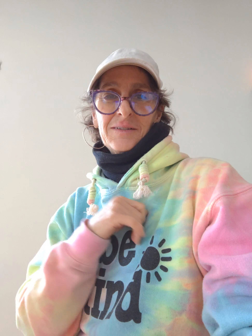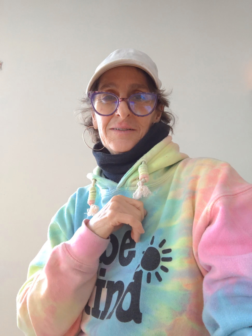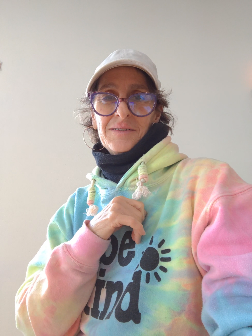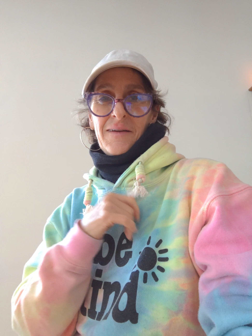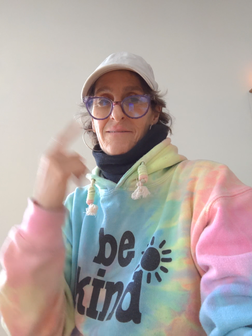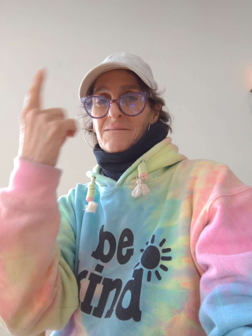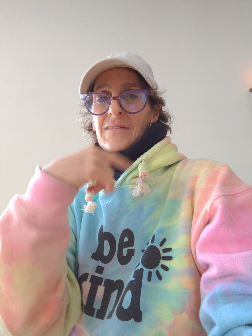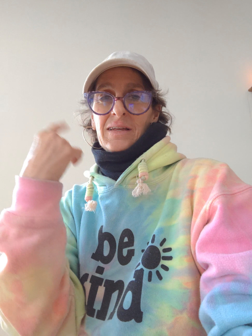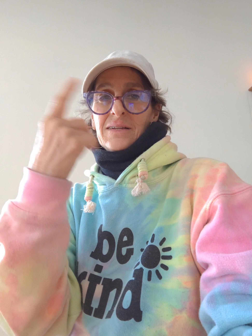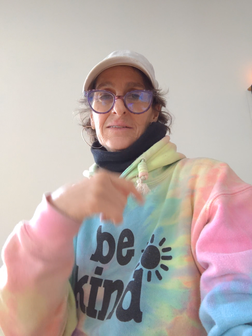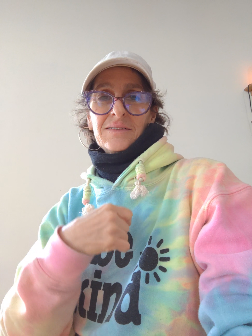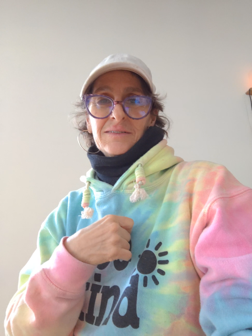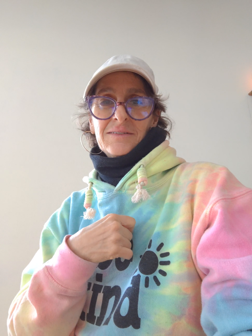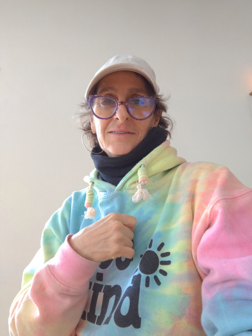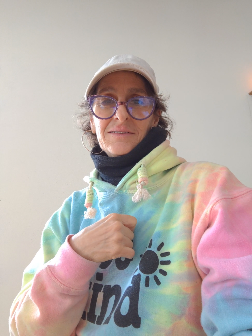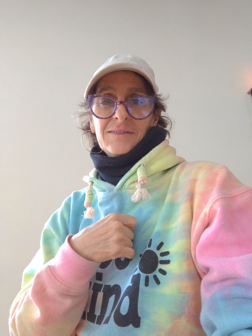face